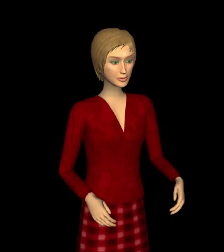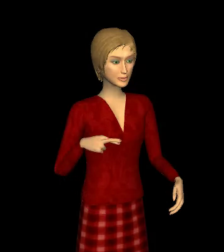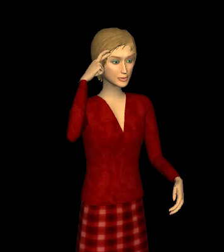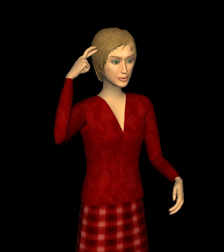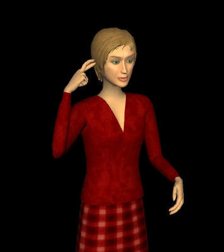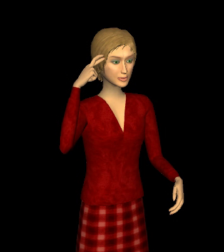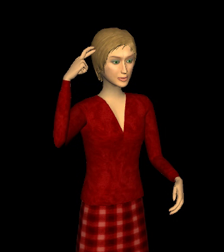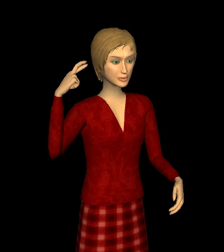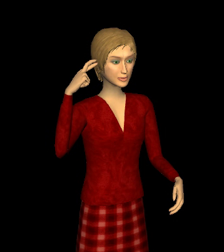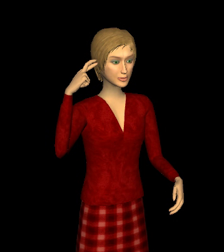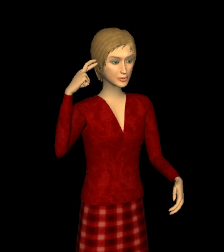حلم